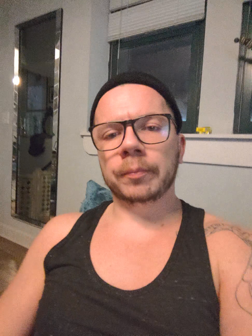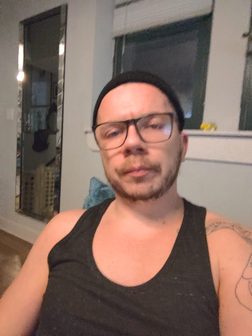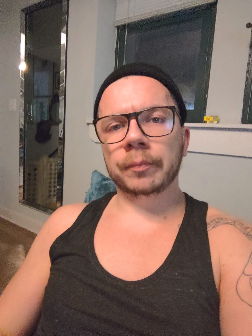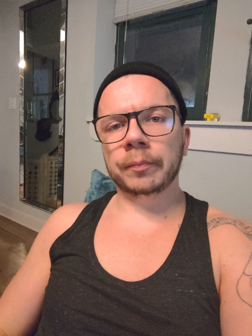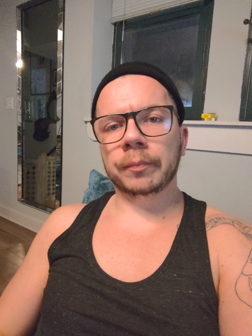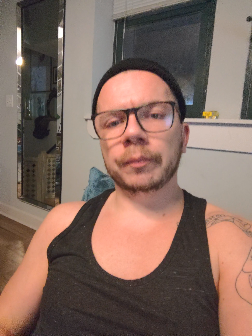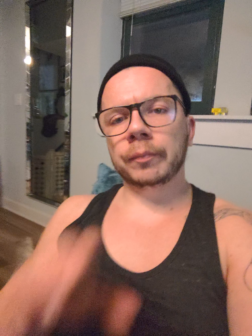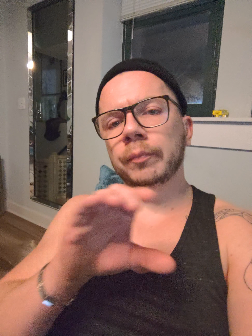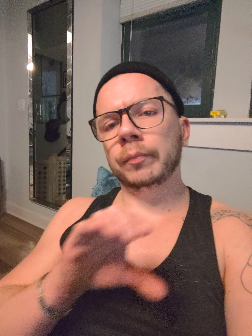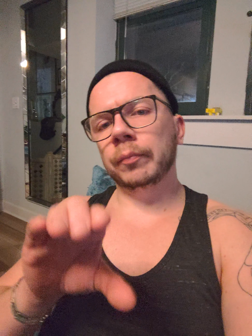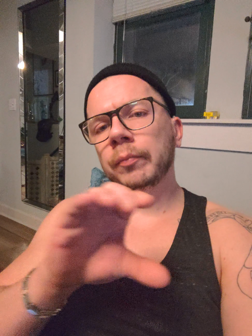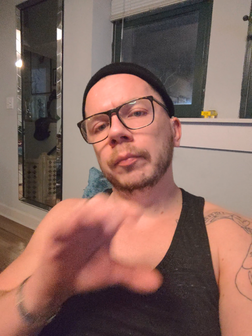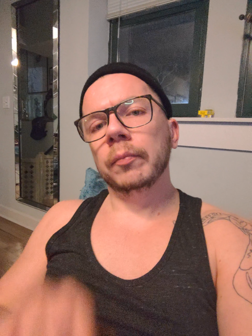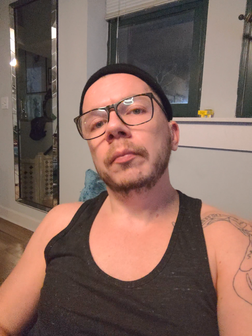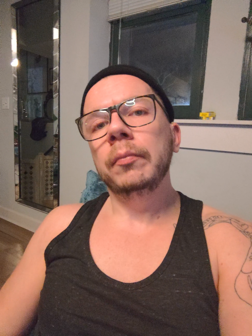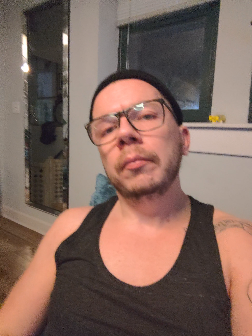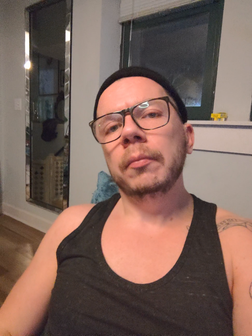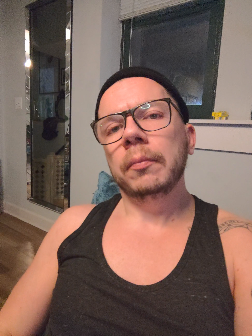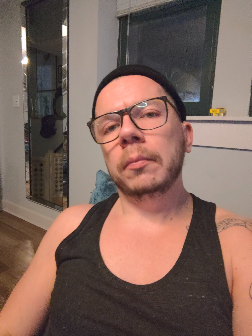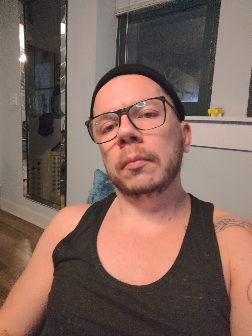chocolate